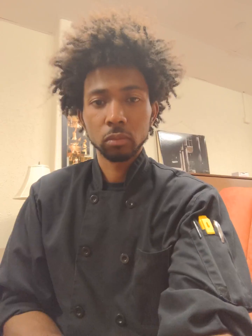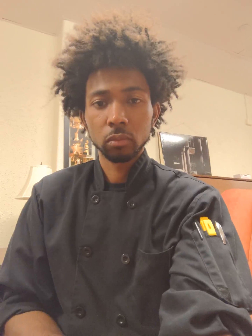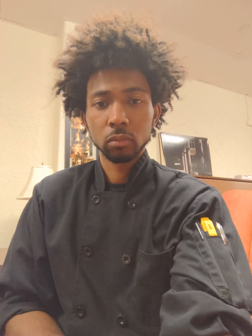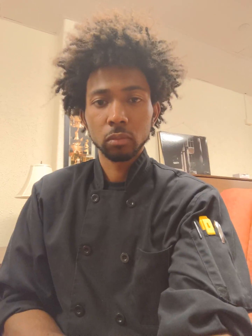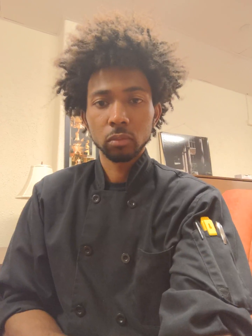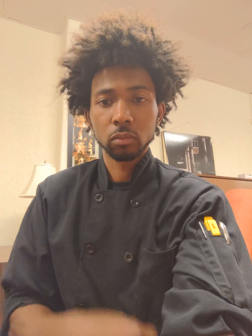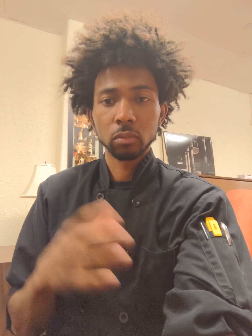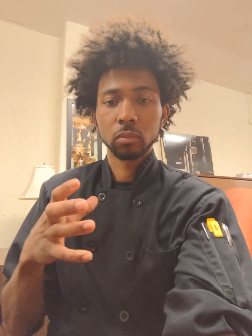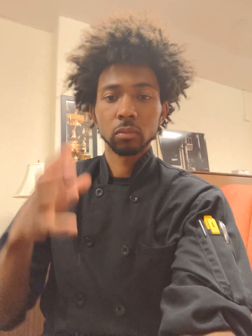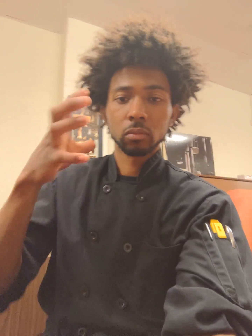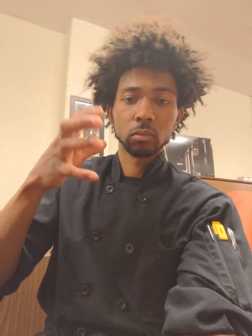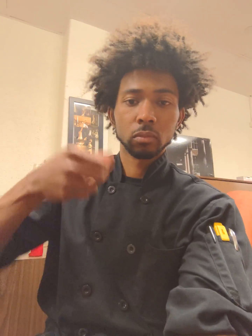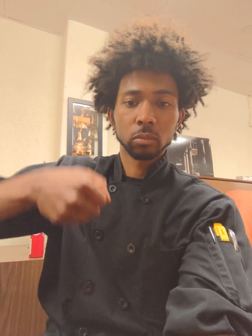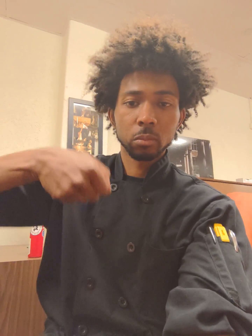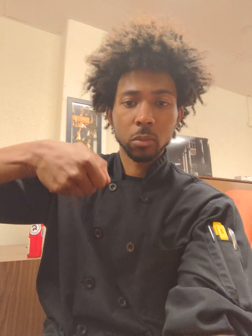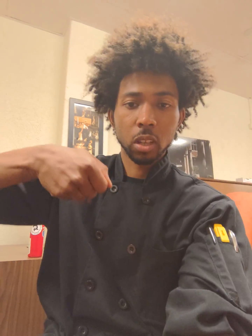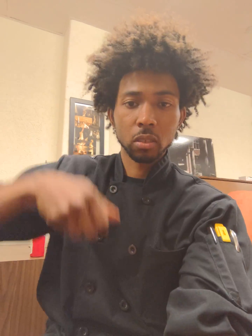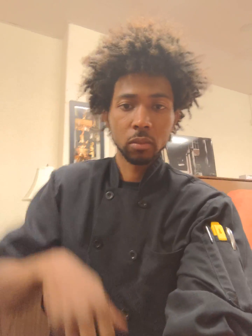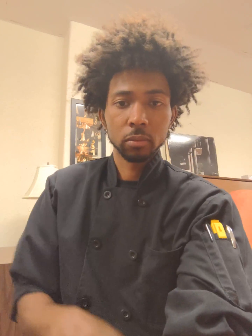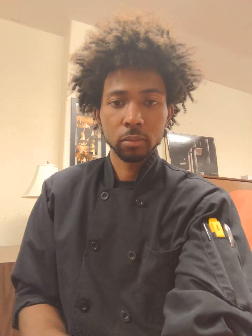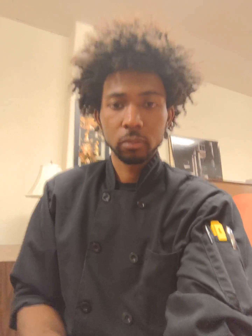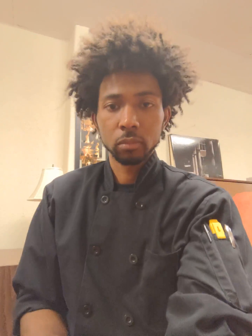bucket